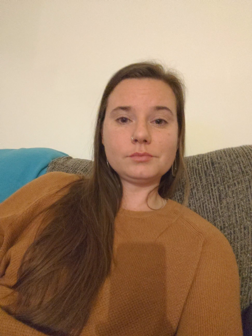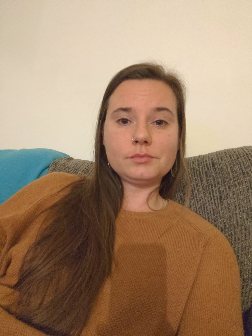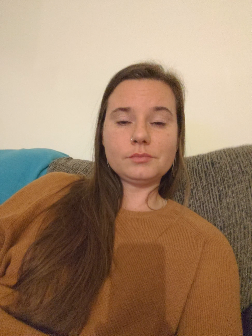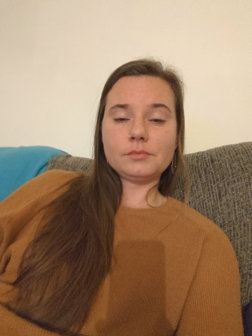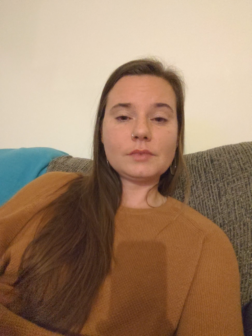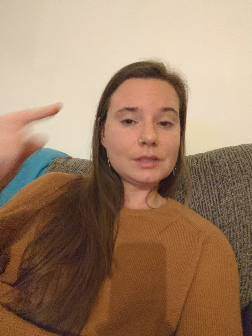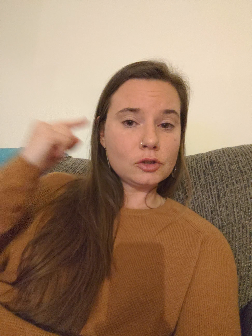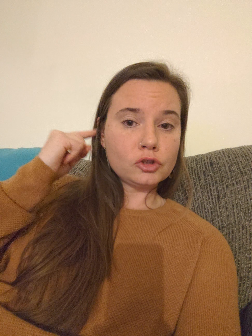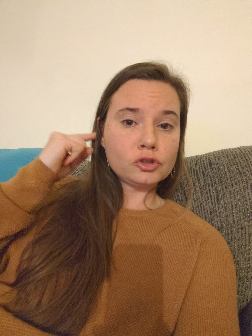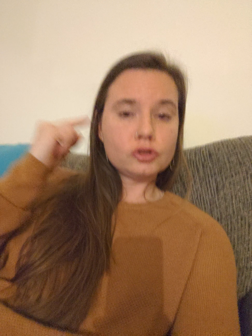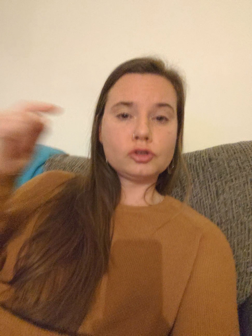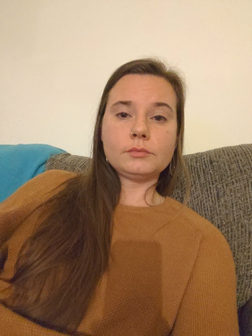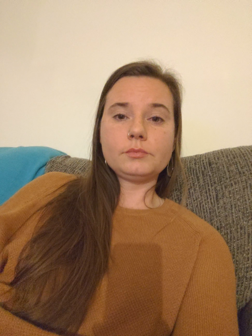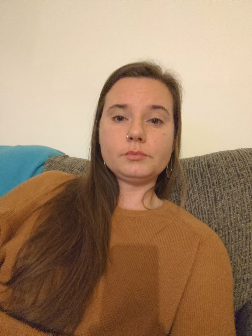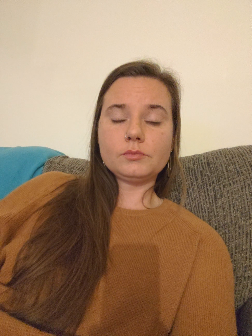ear